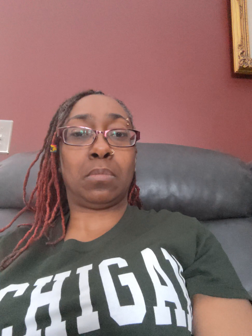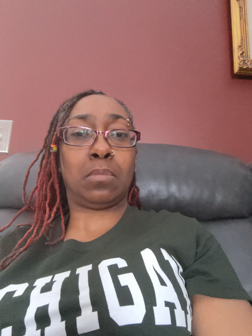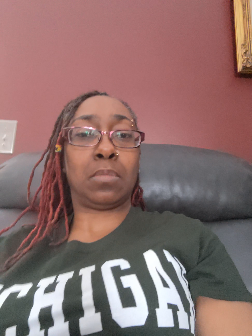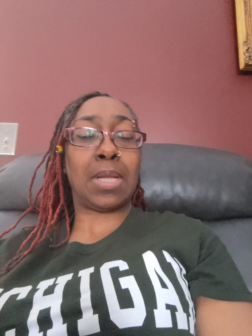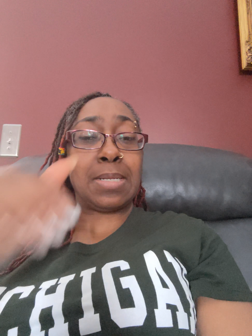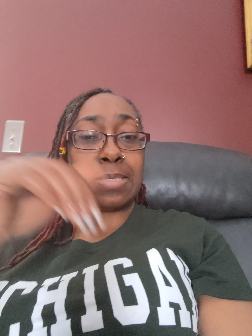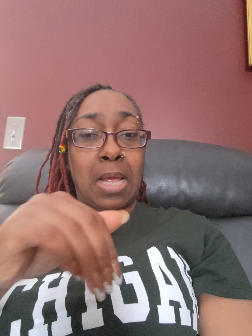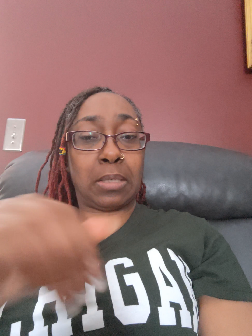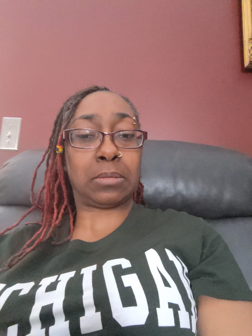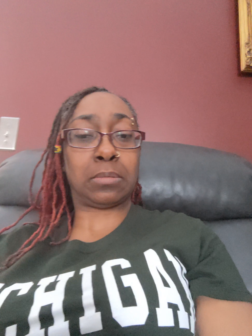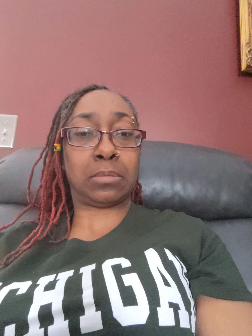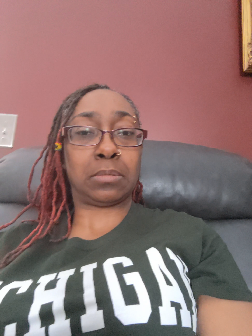night